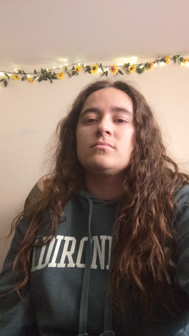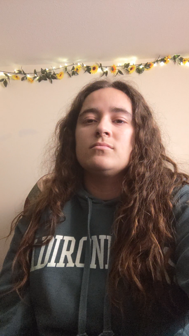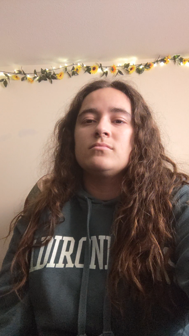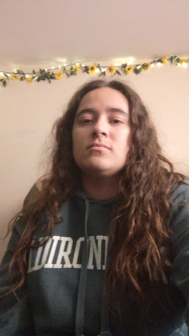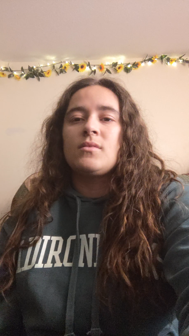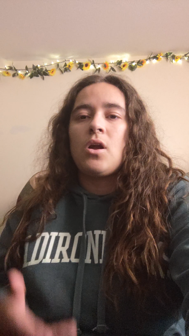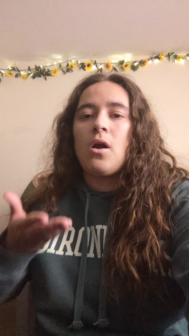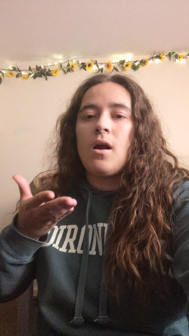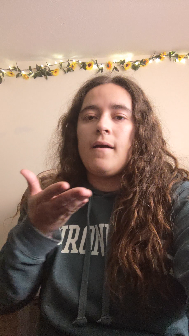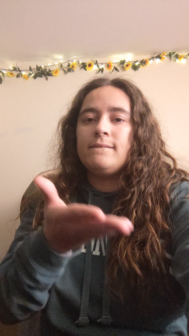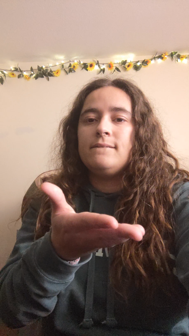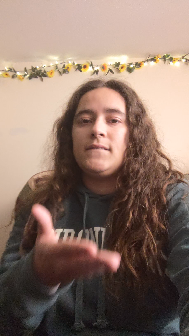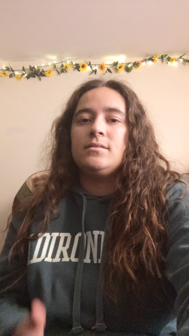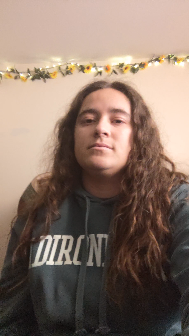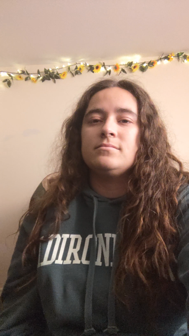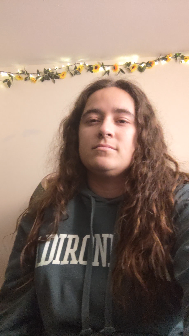oven